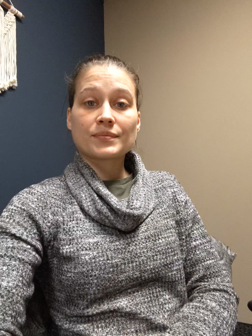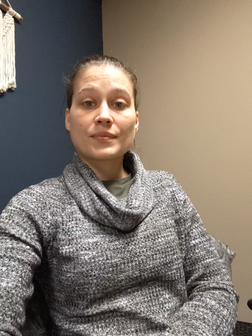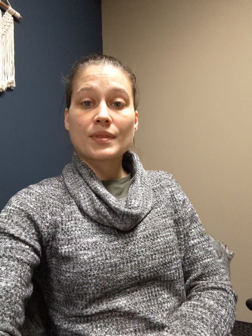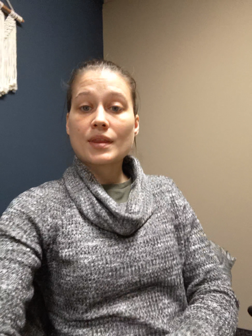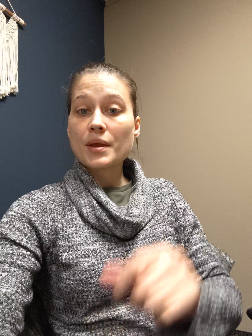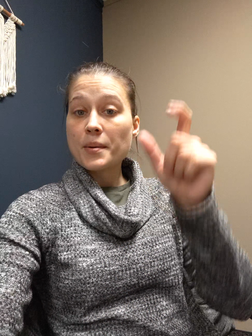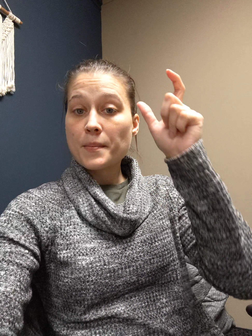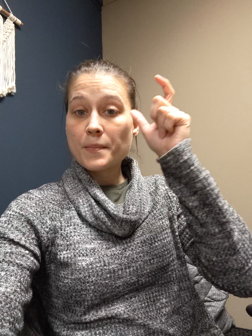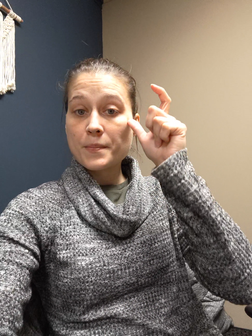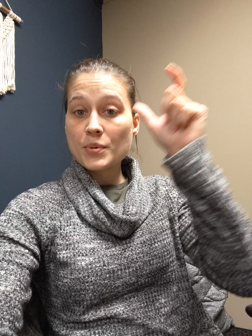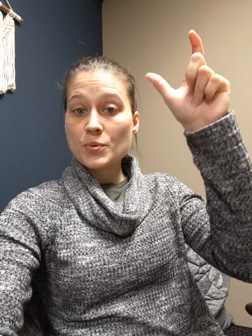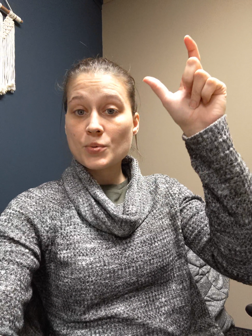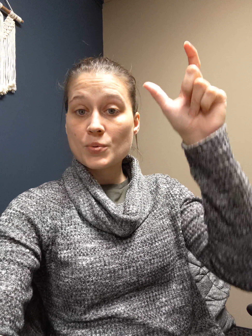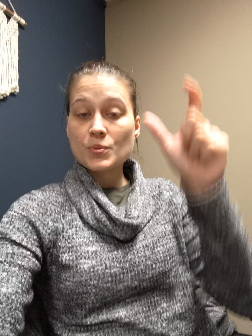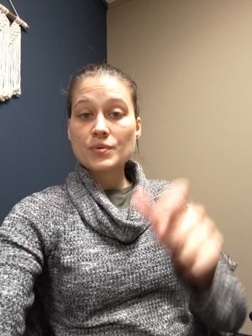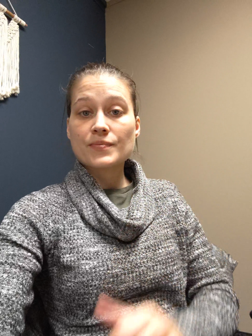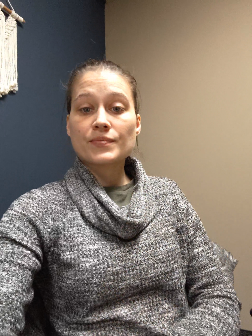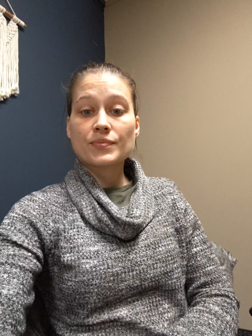moon